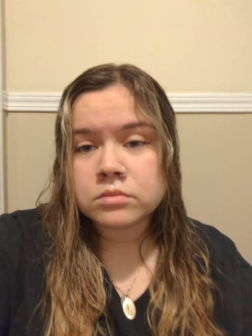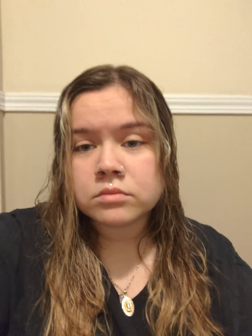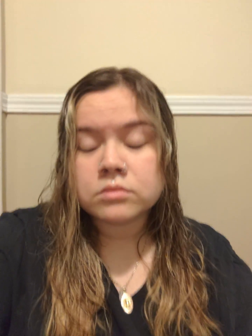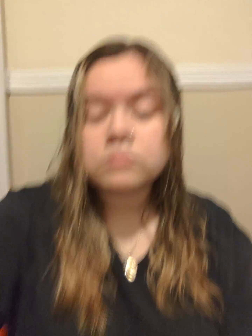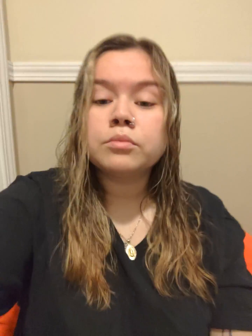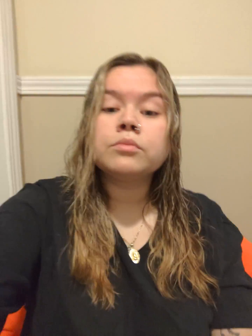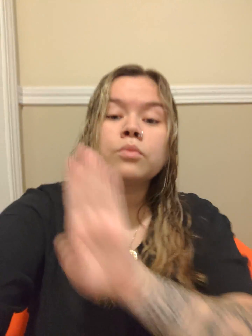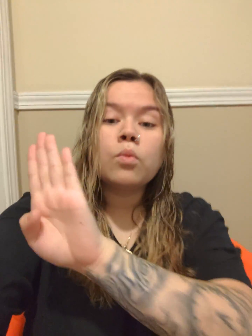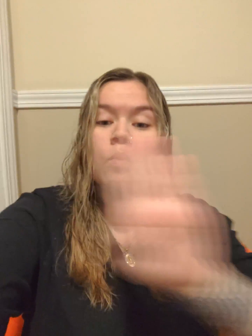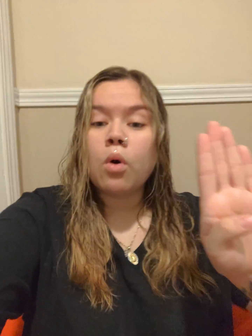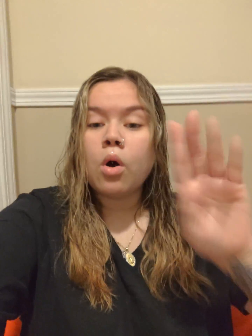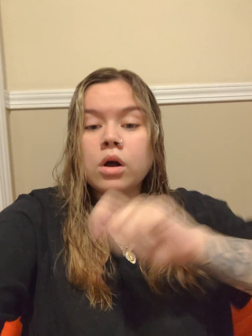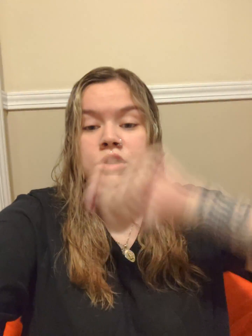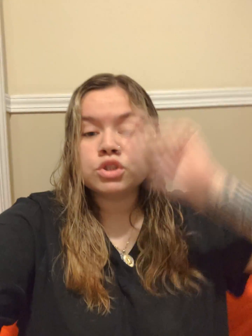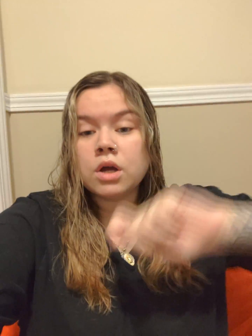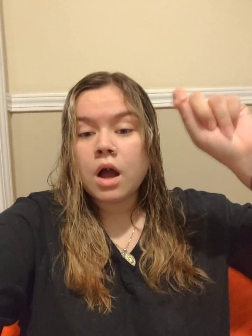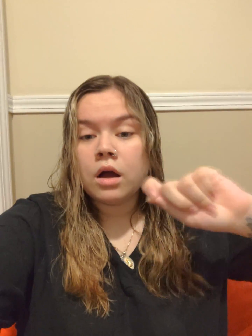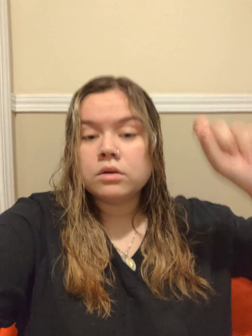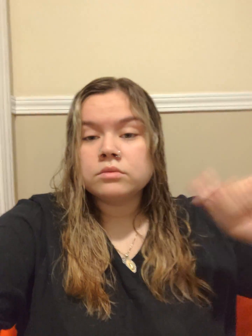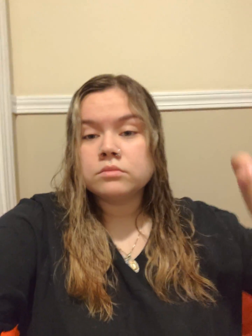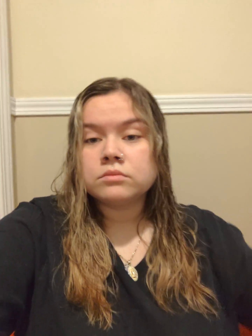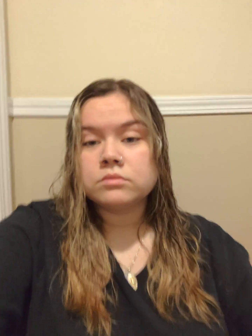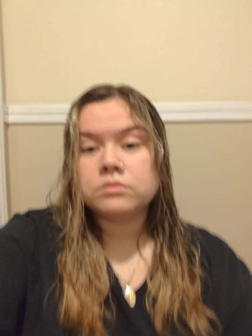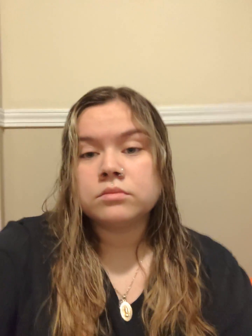chalk